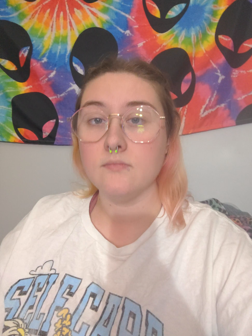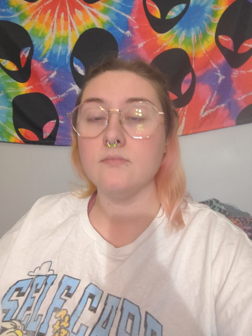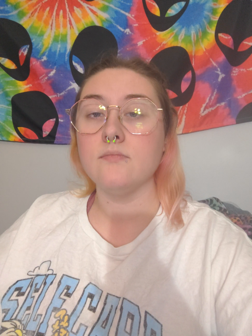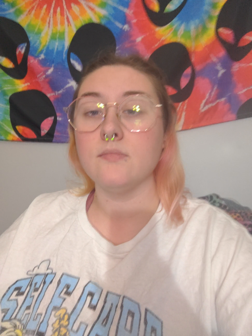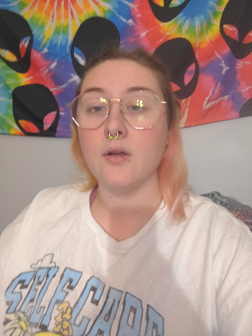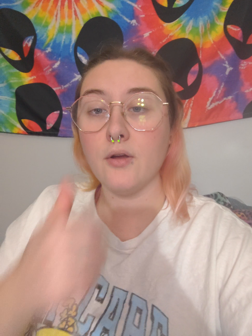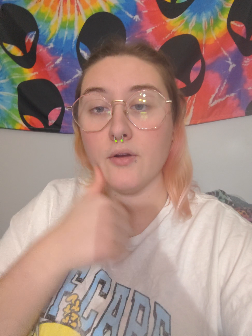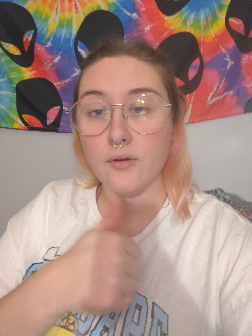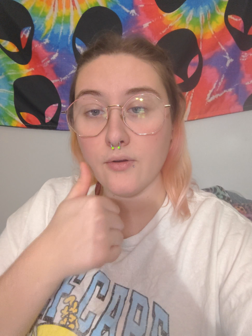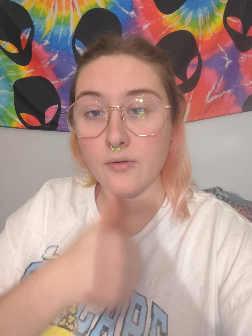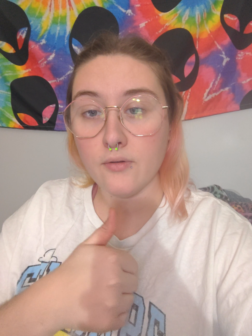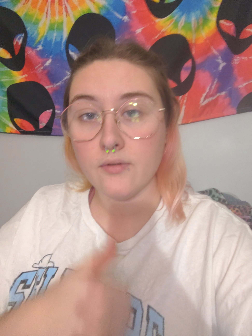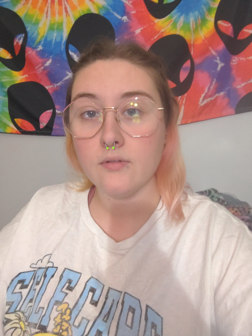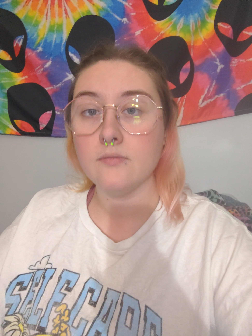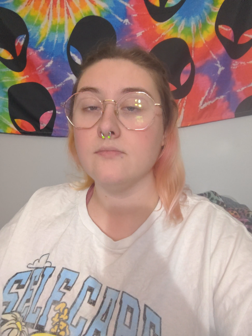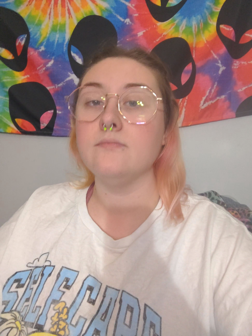girl